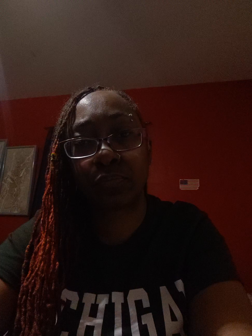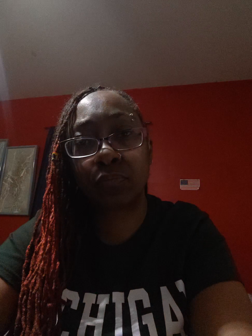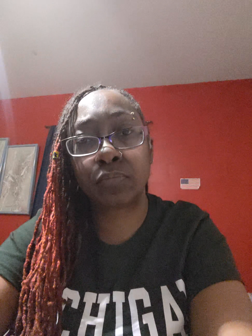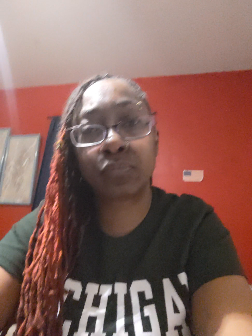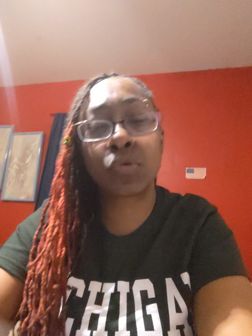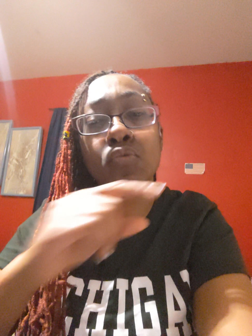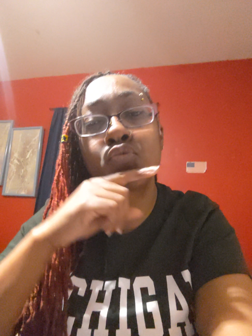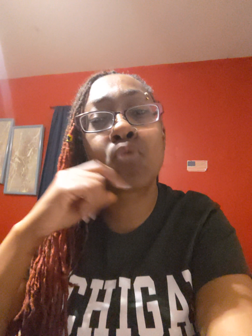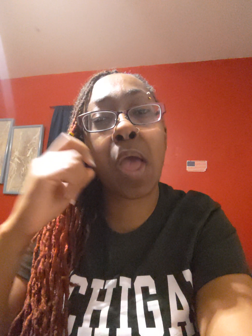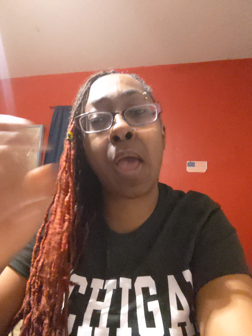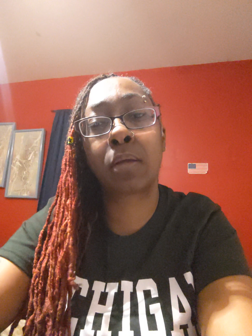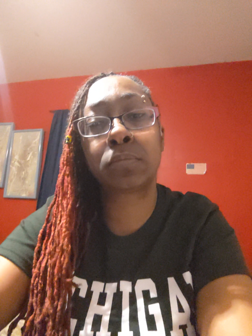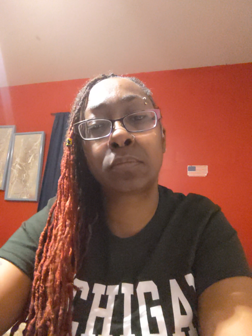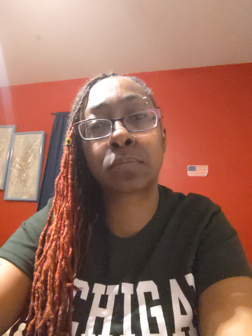dry